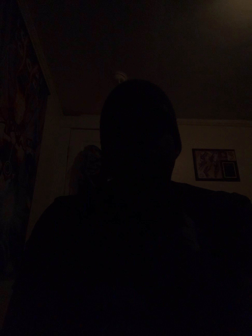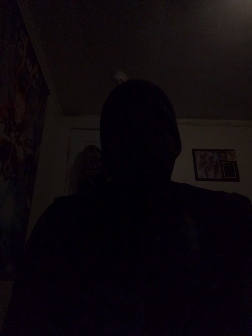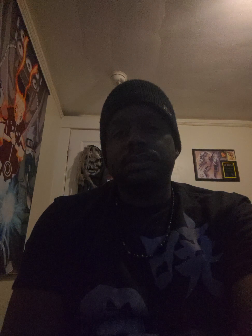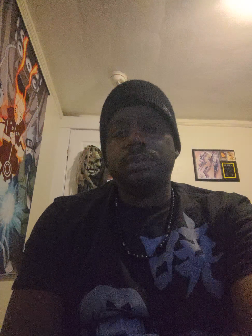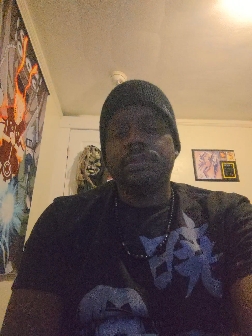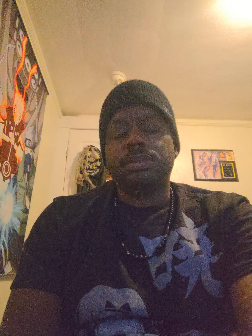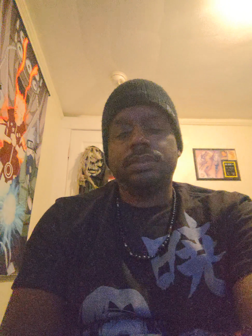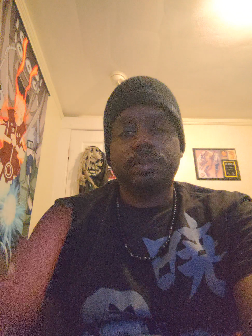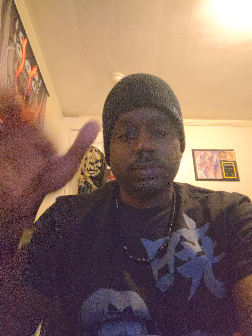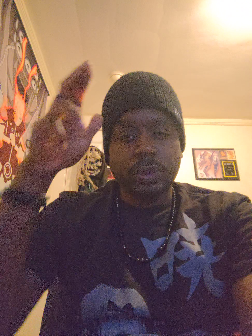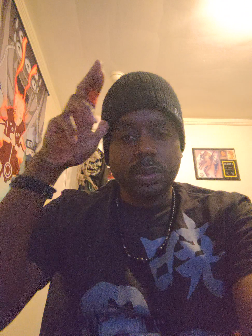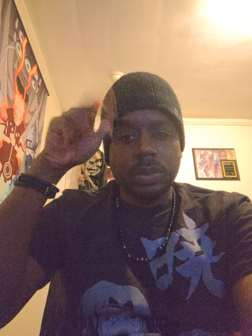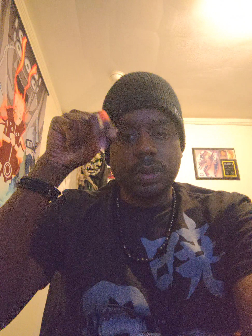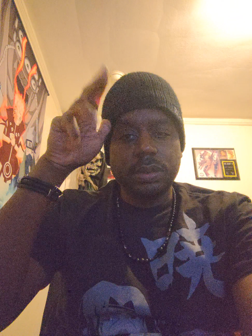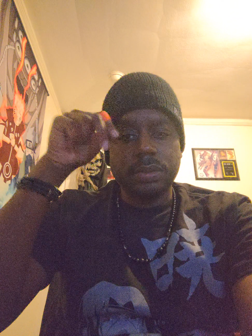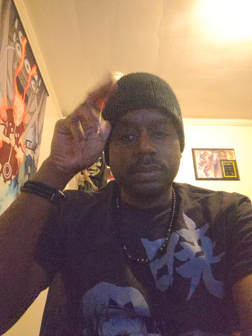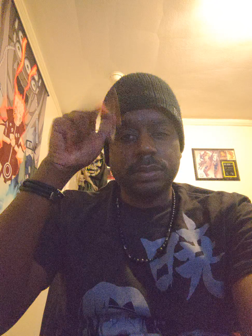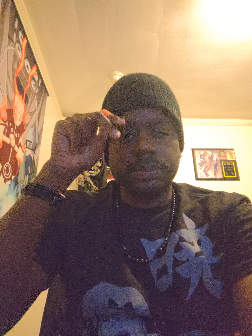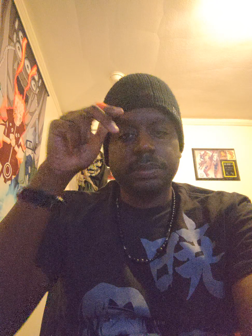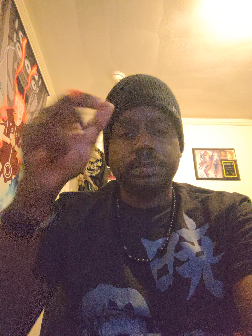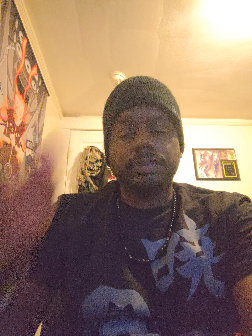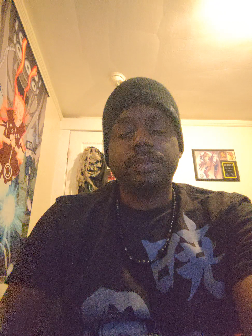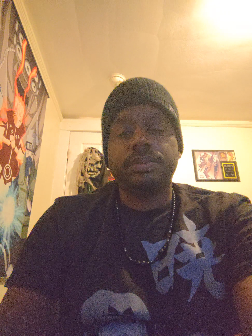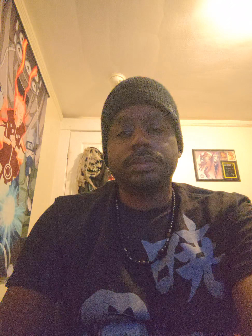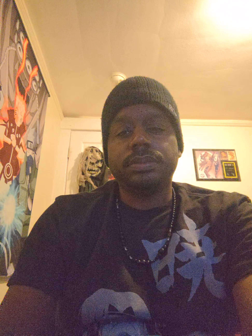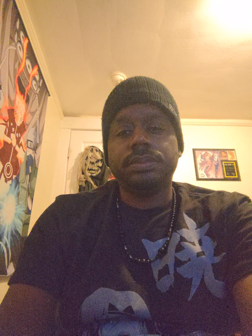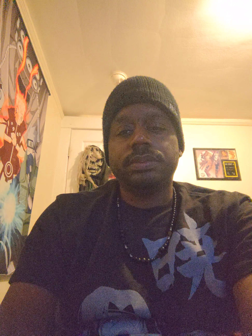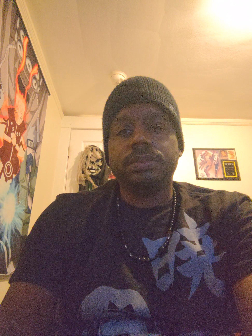horse